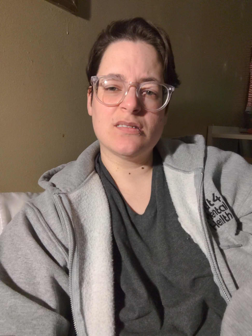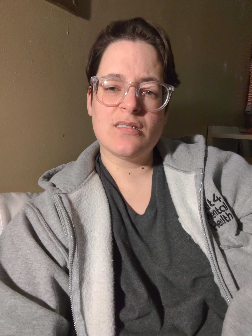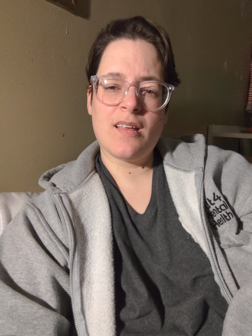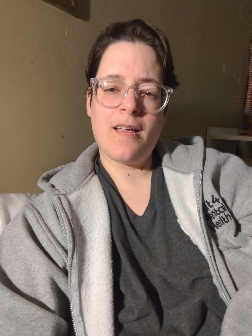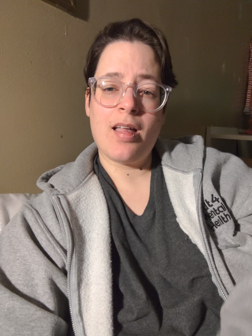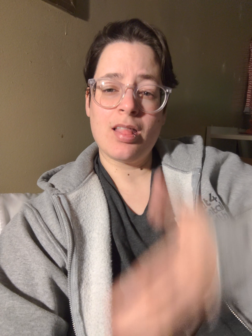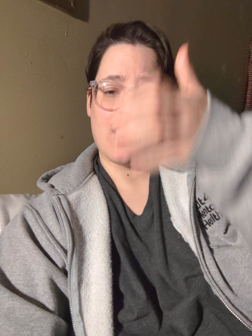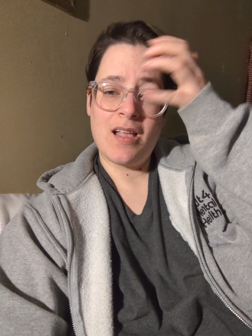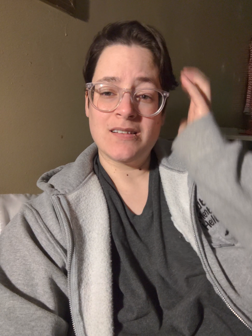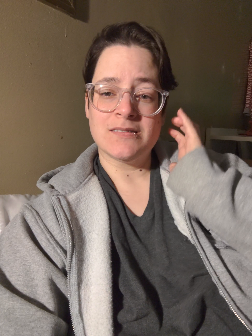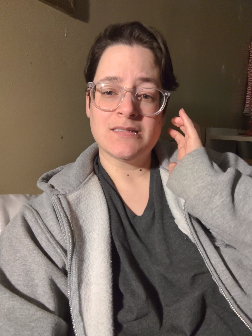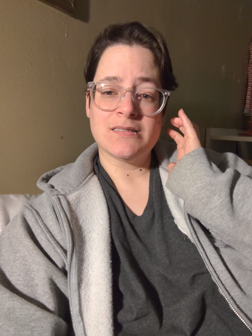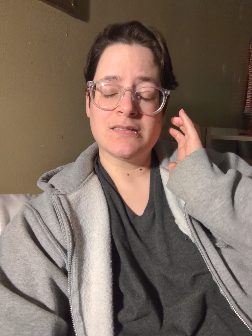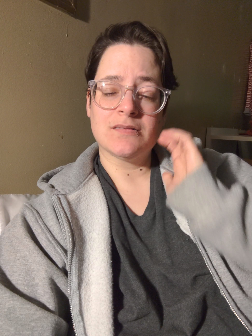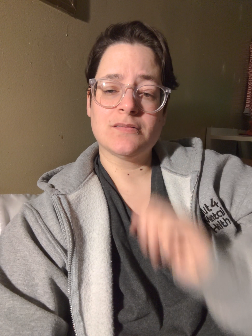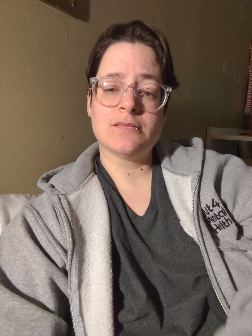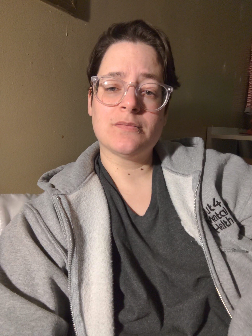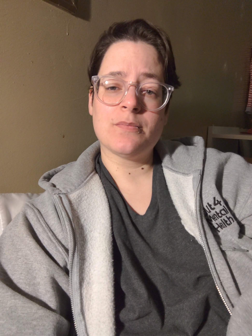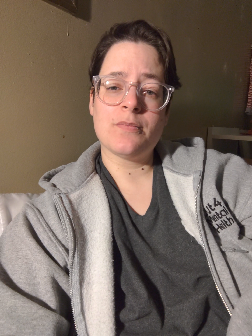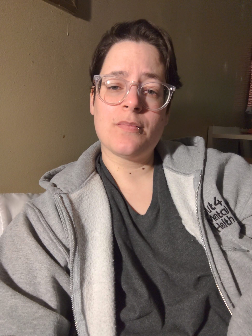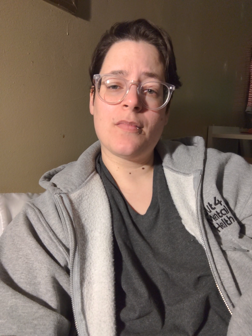lion